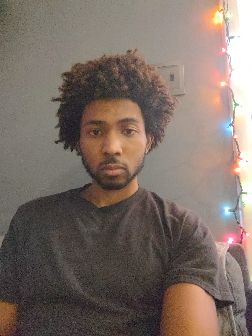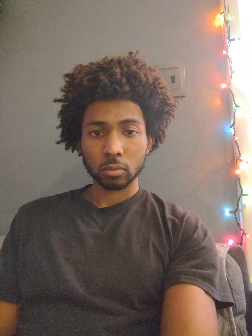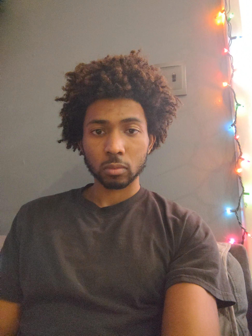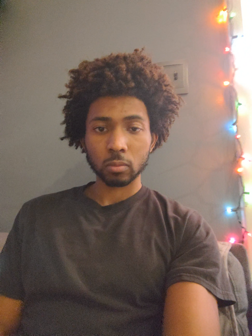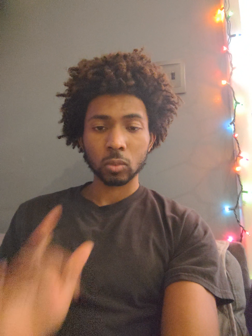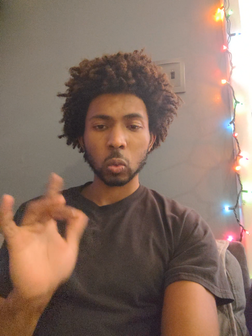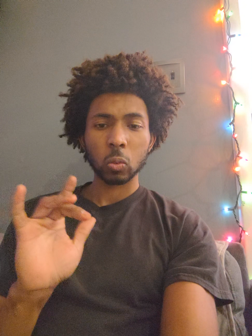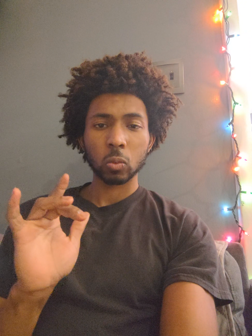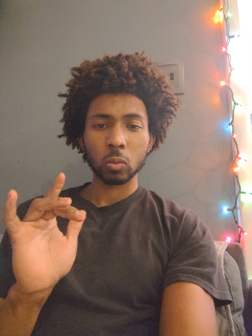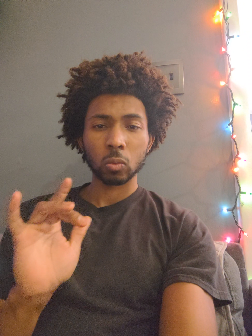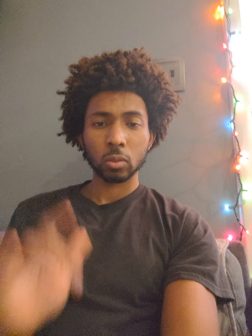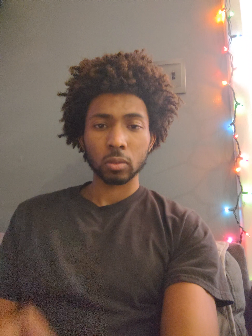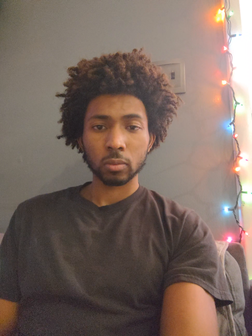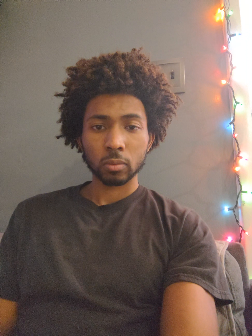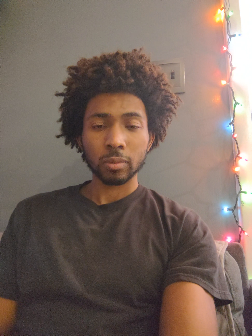sticky